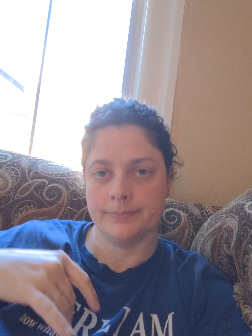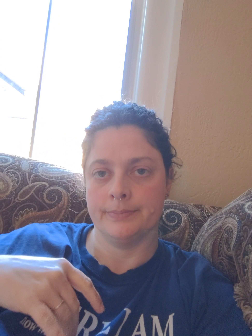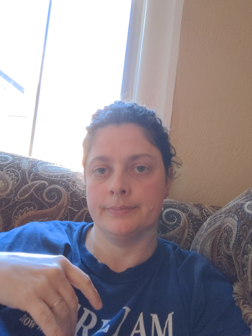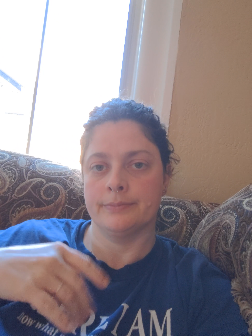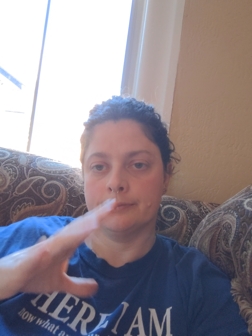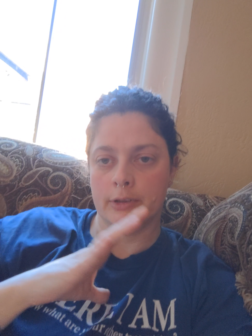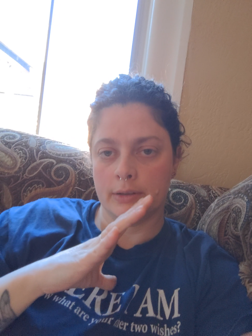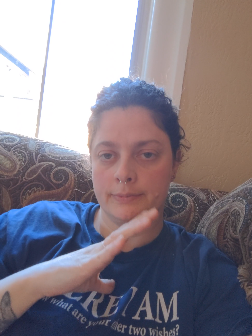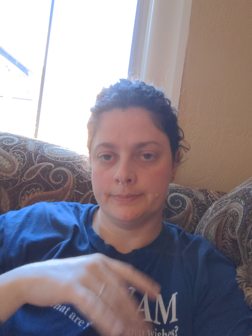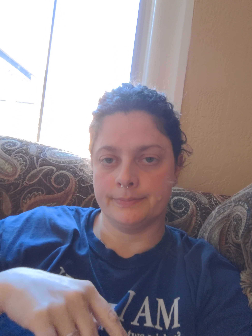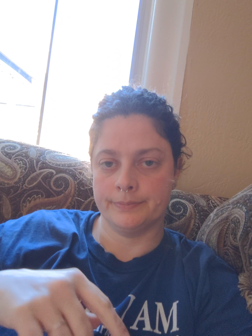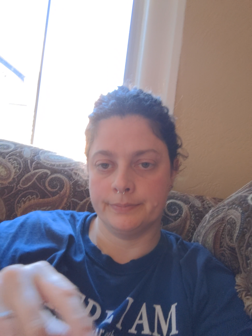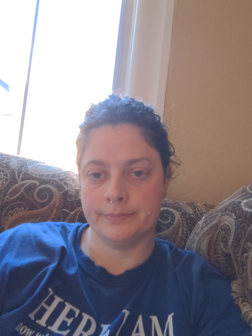fine